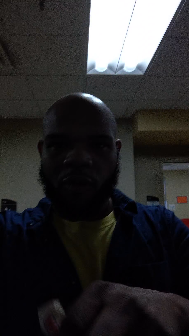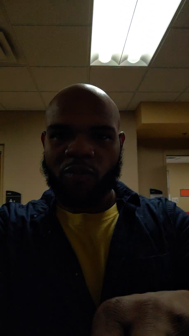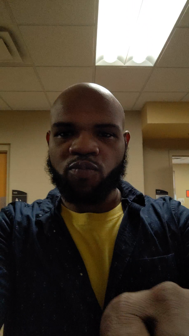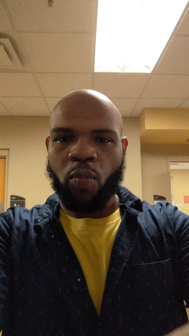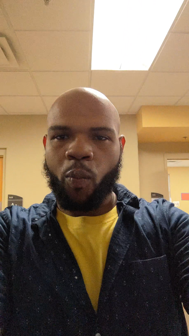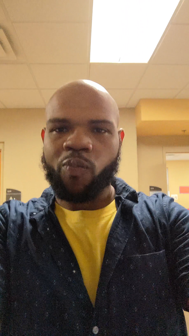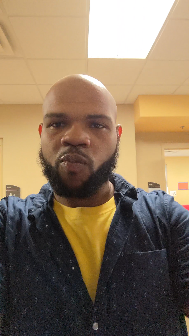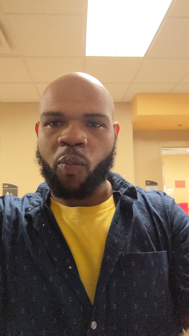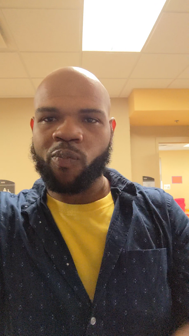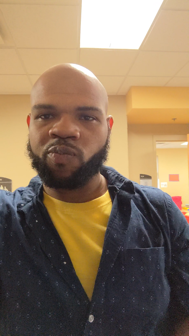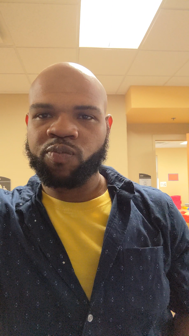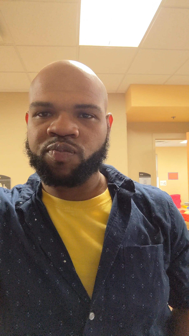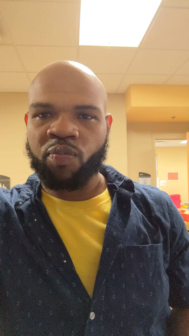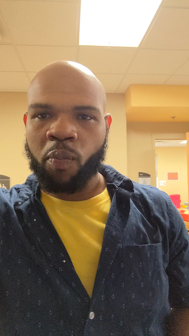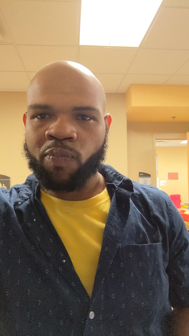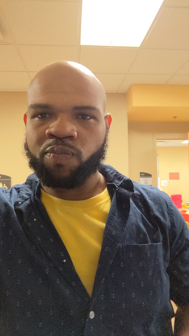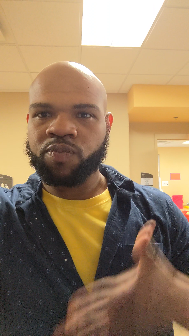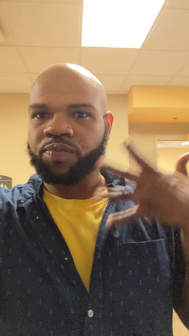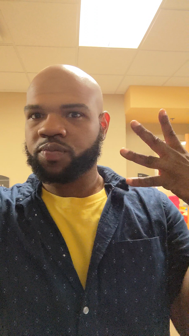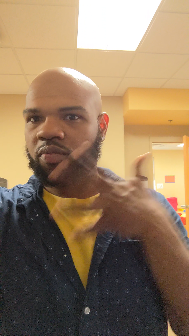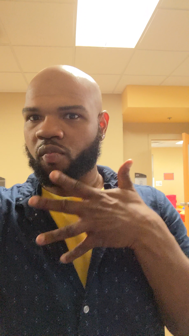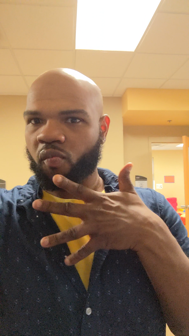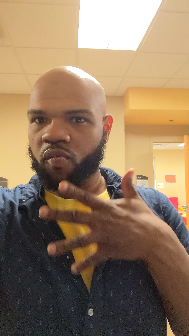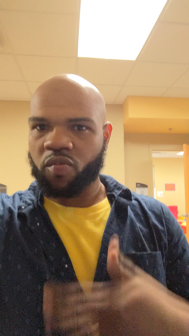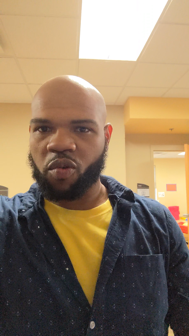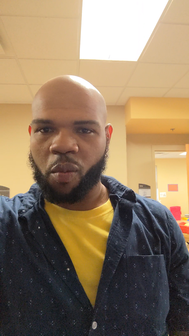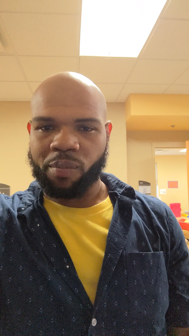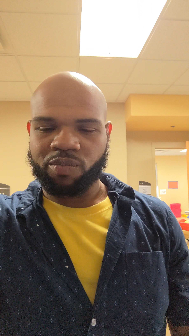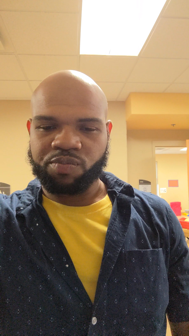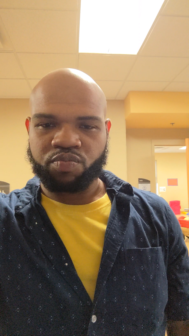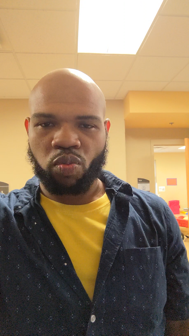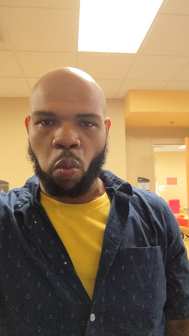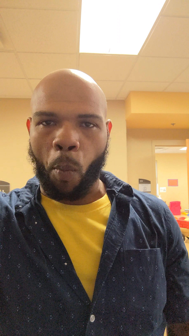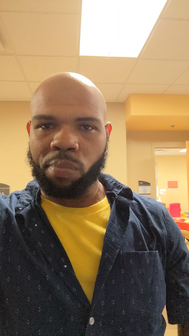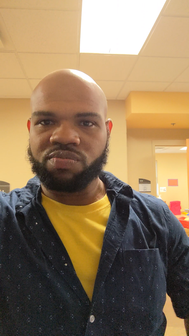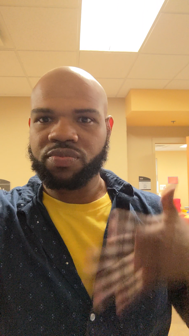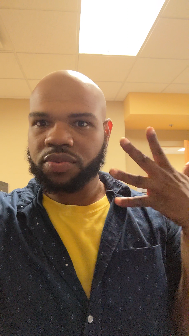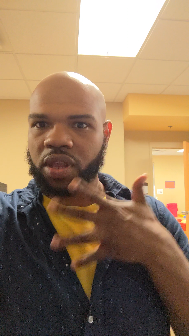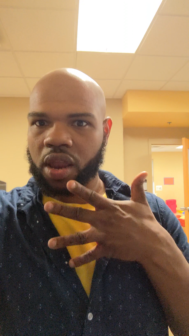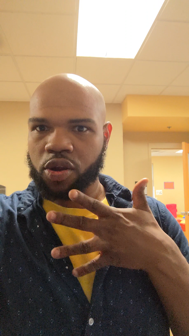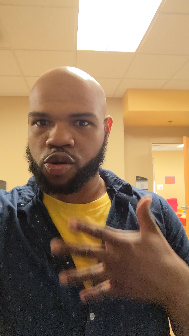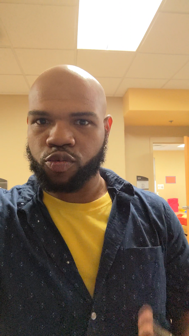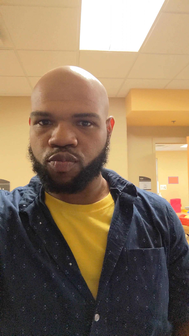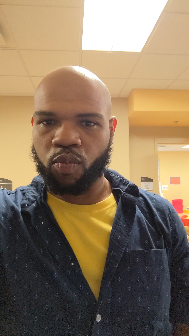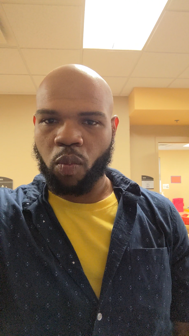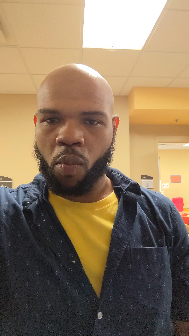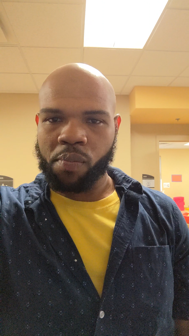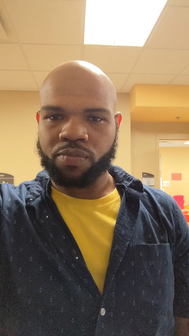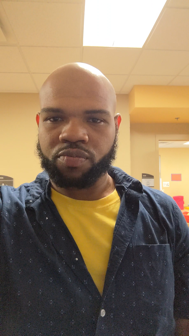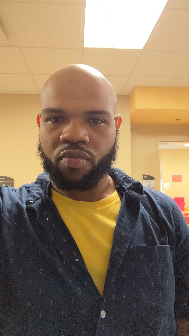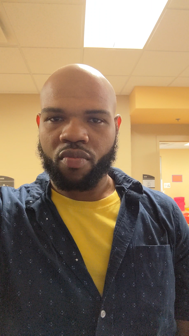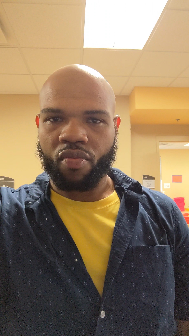scared